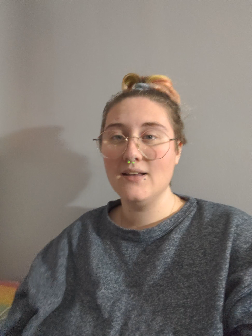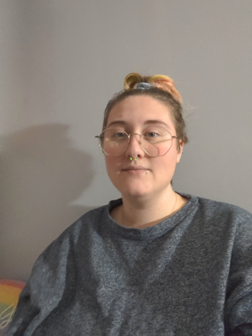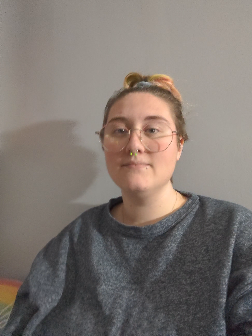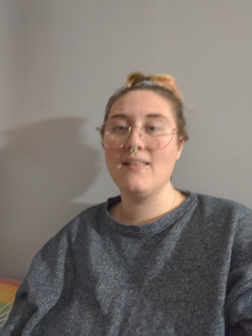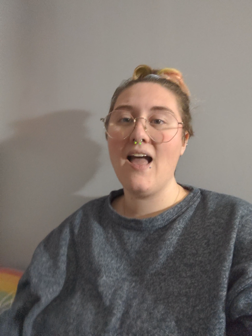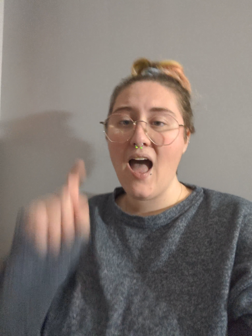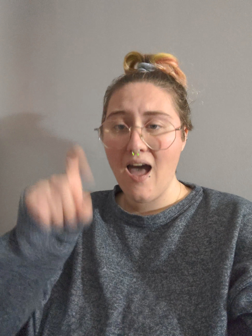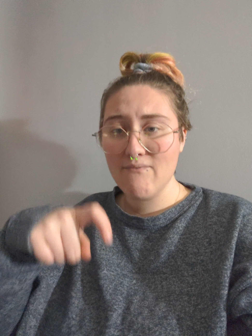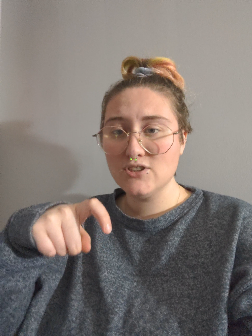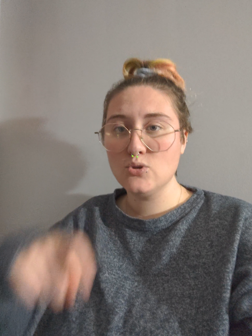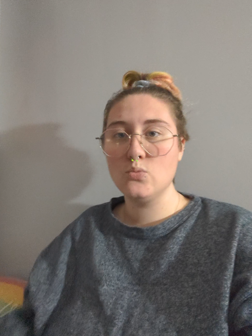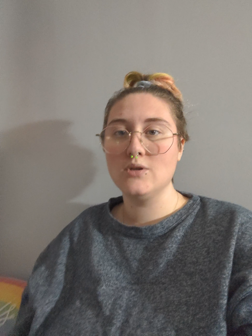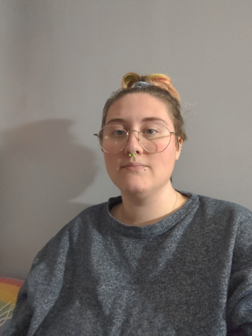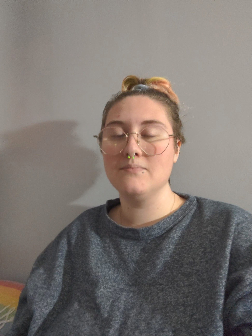have to